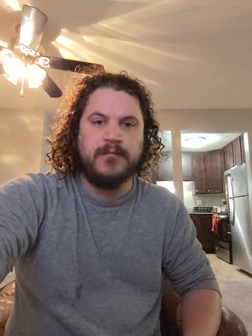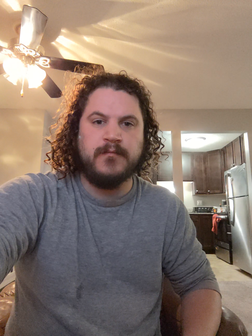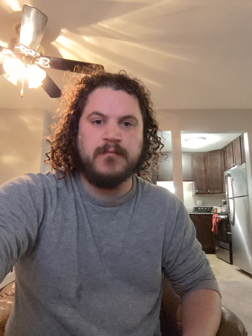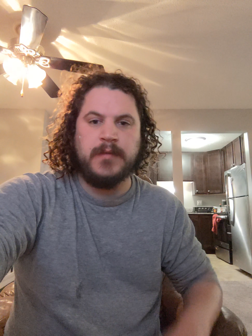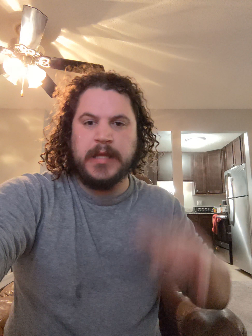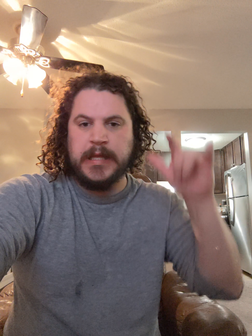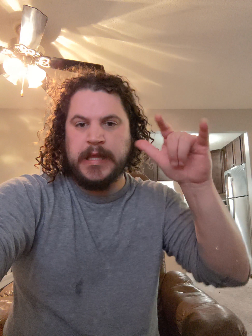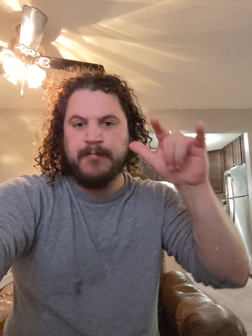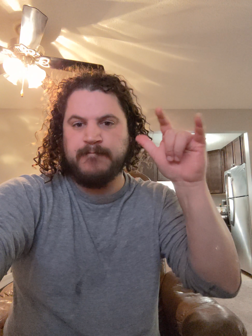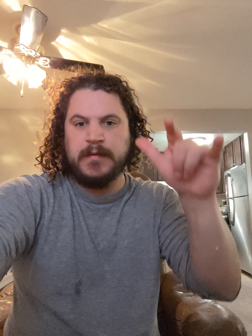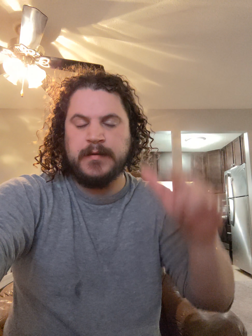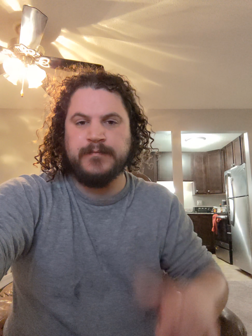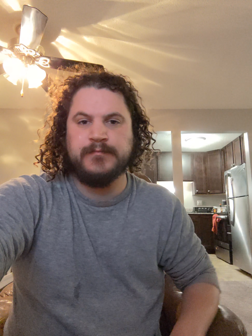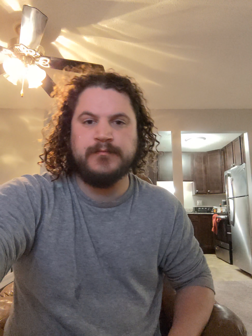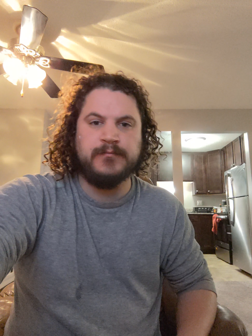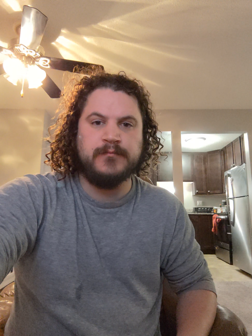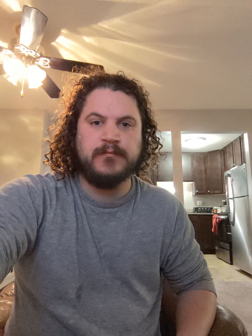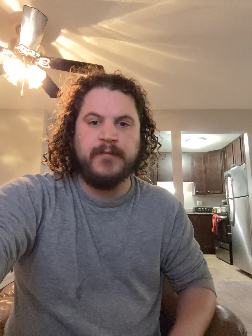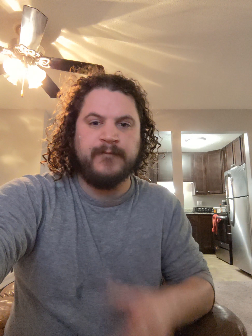airplane